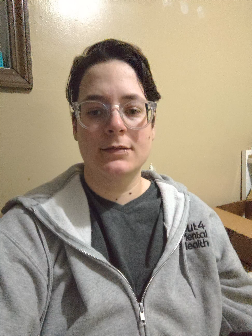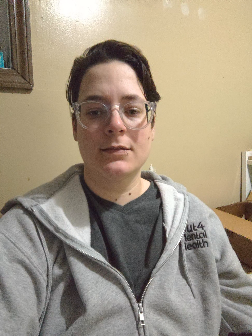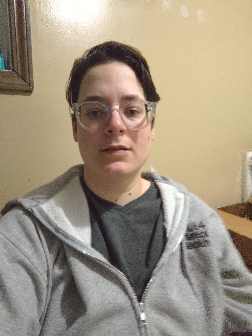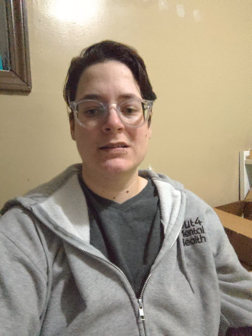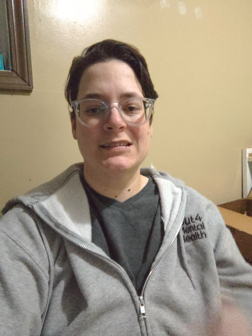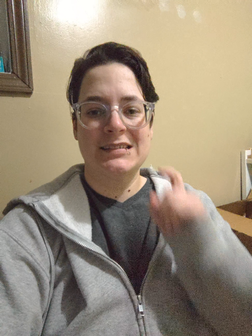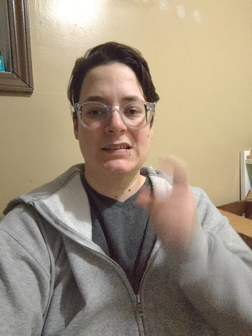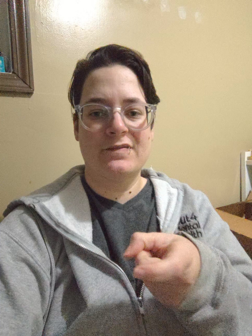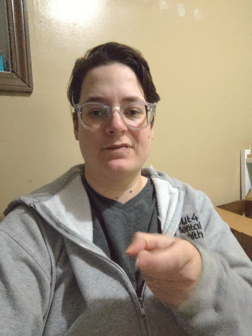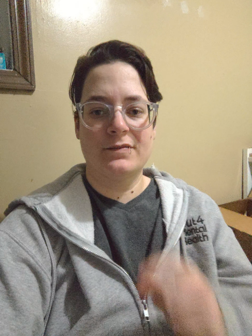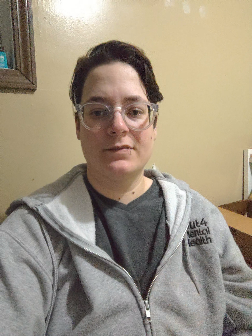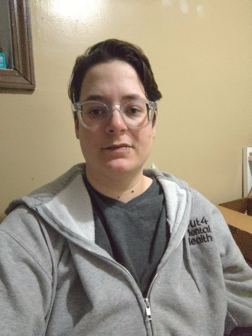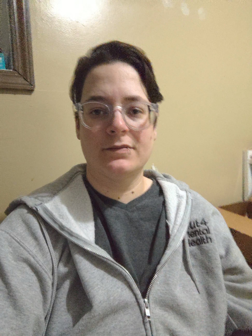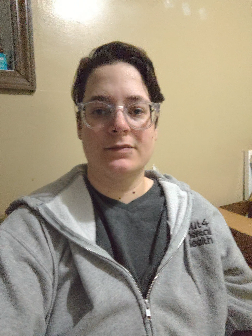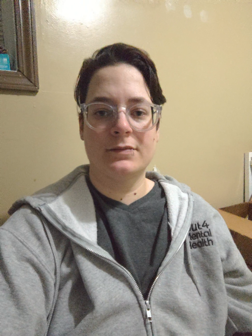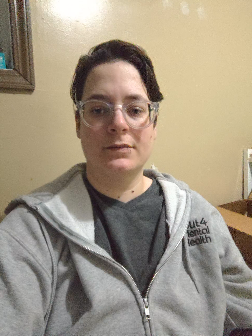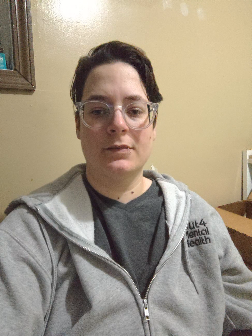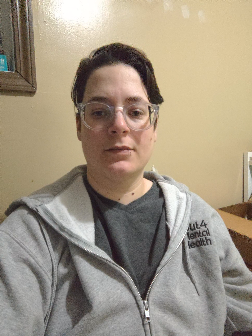gift